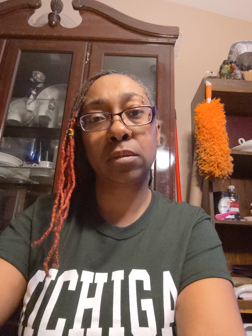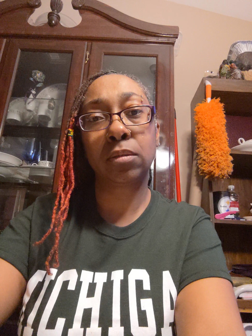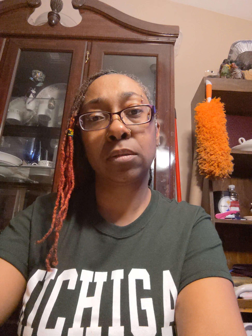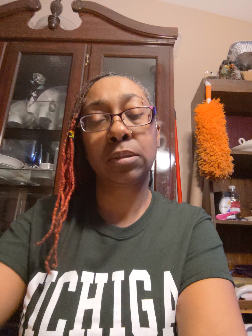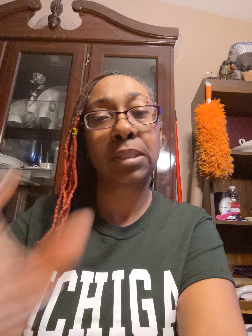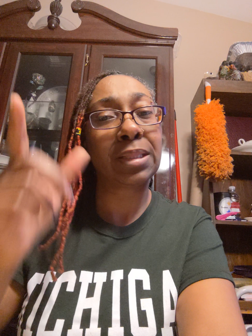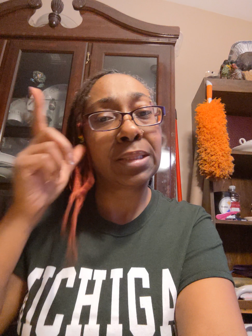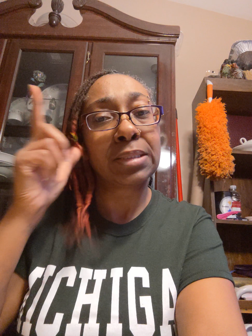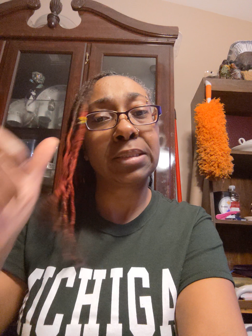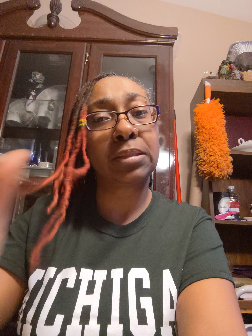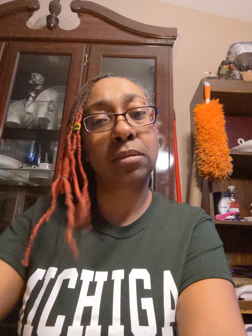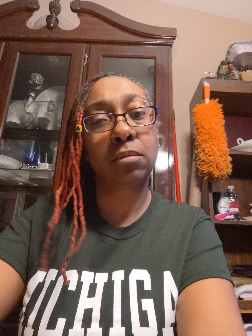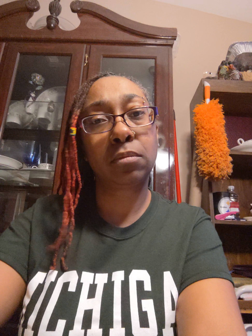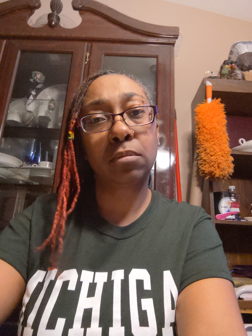listen